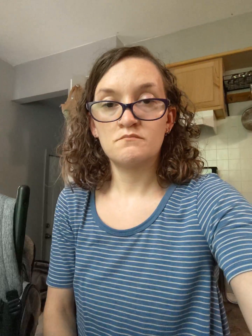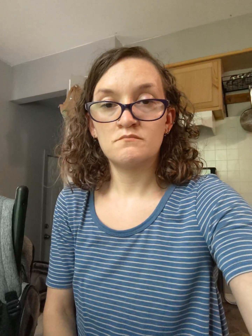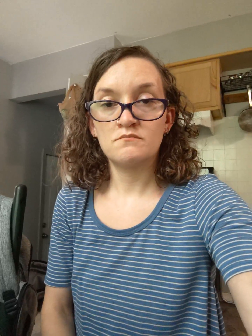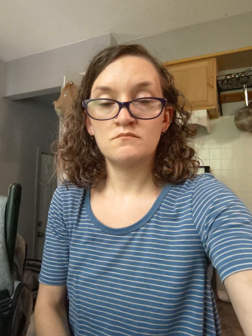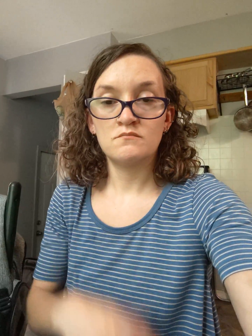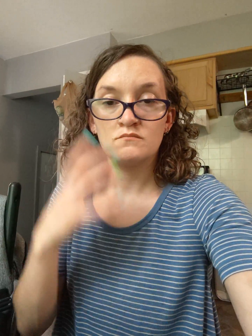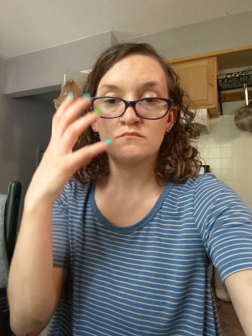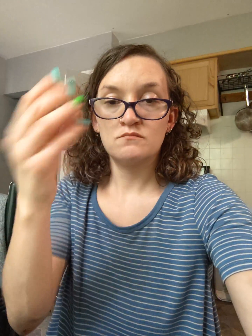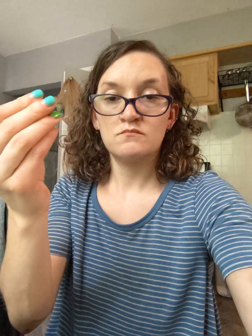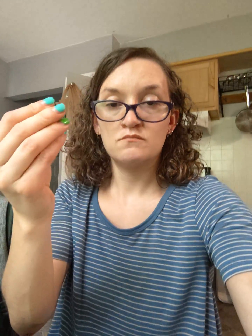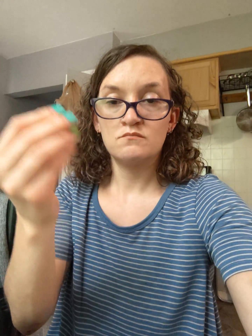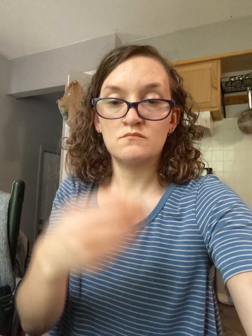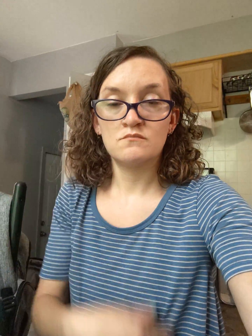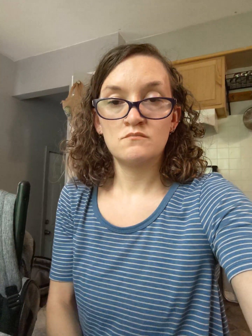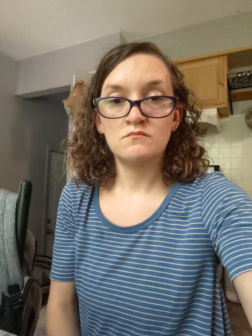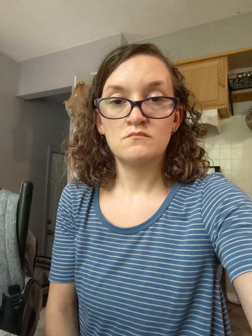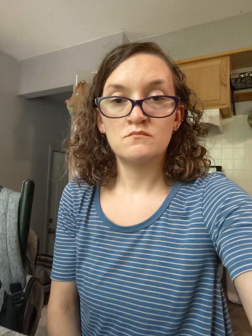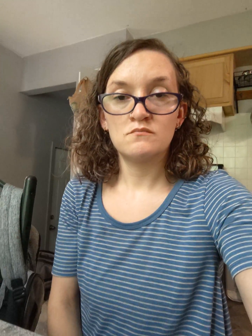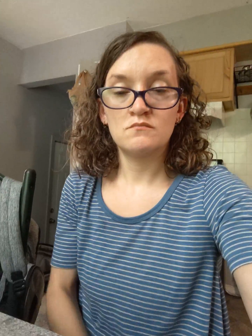got to